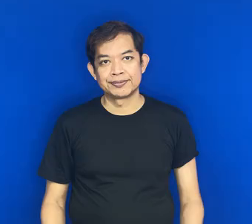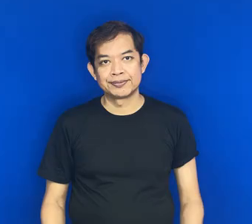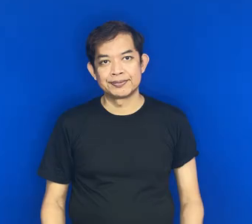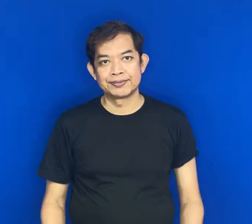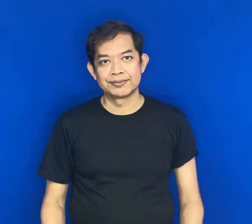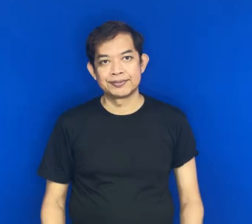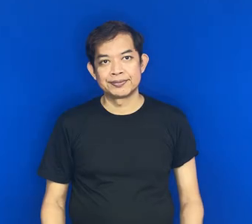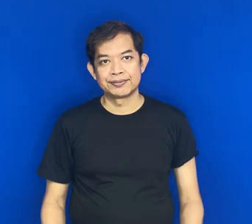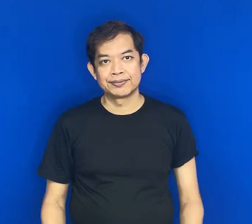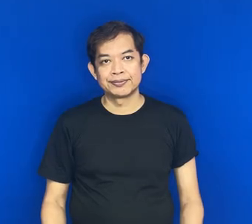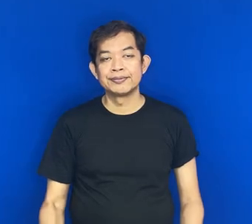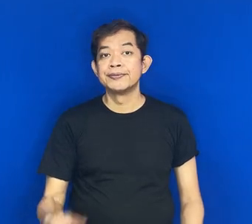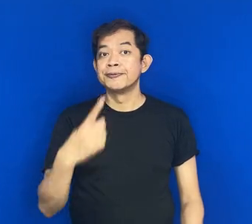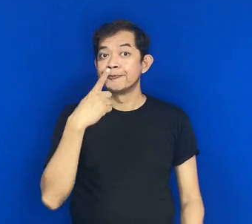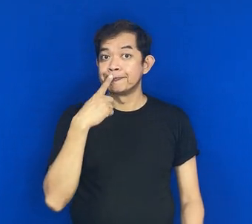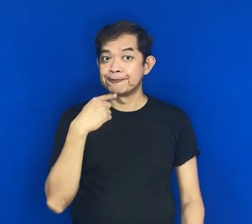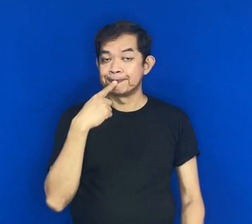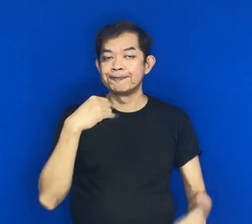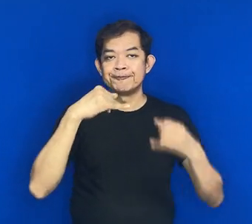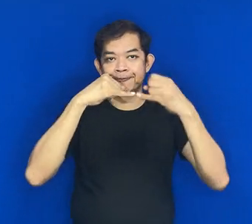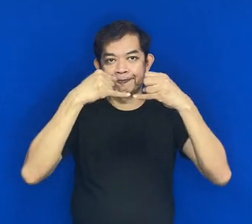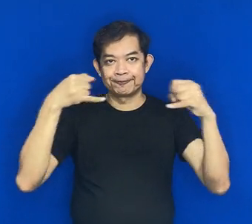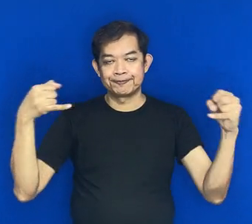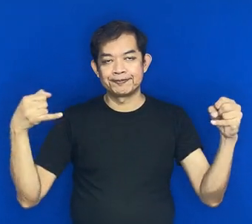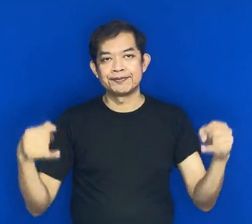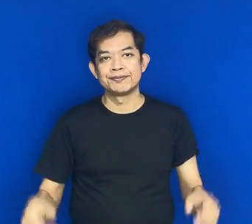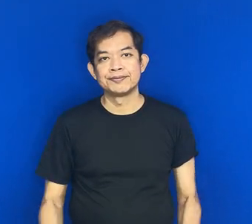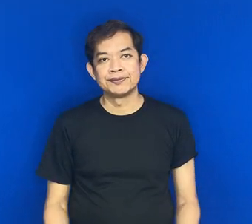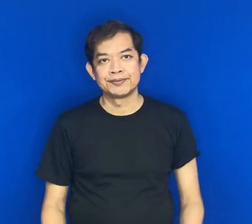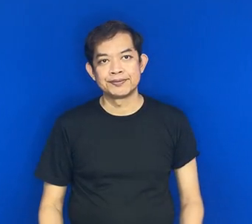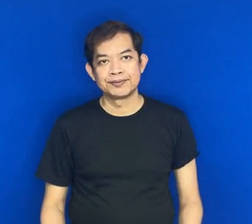spaghetti